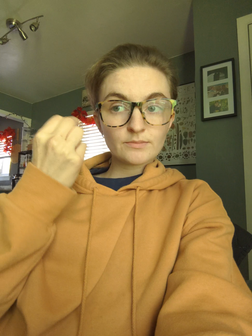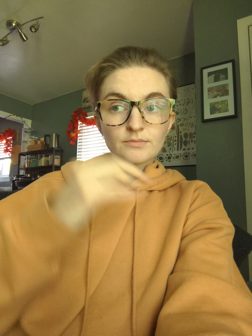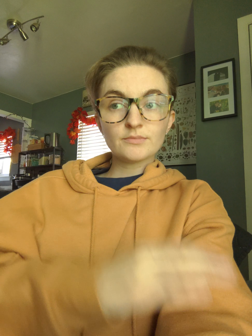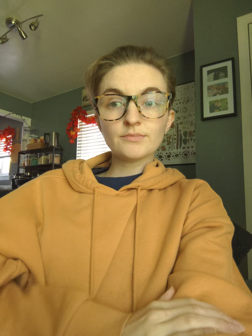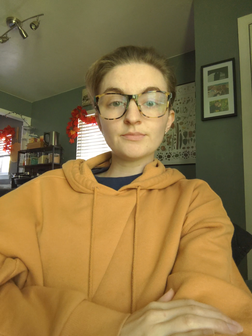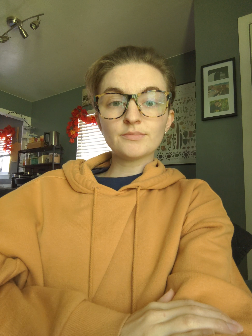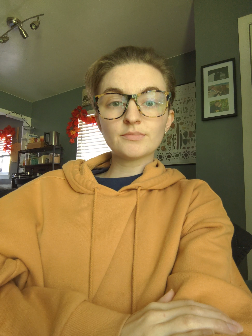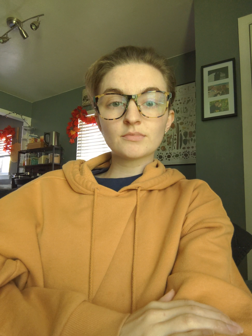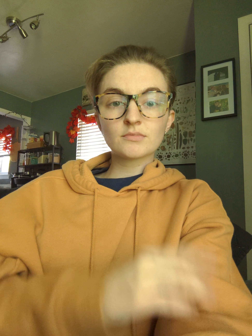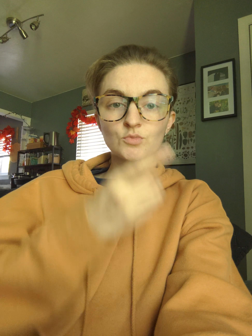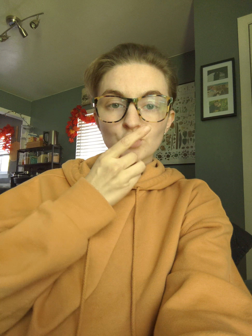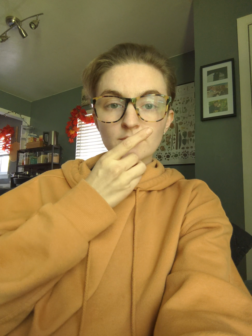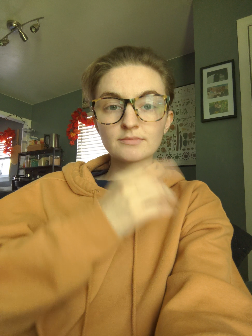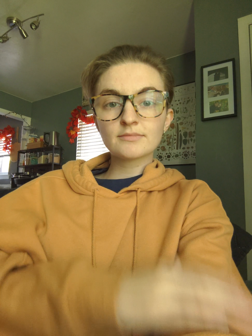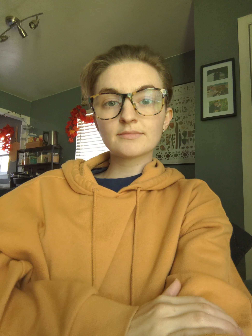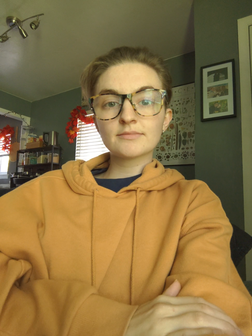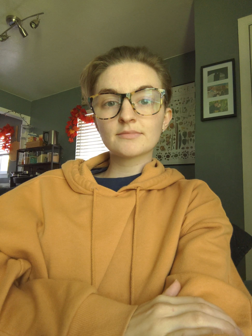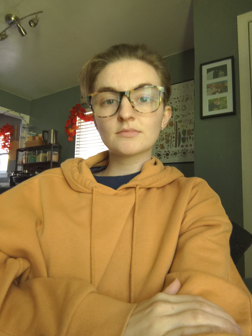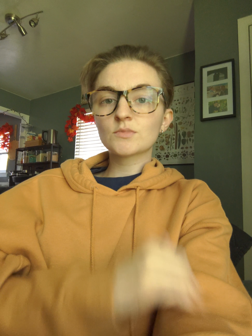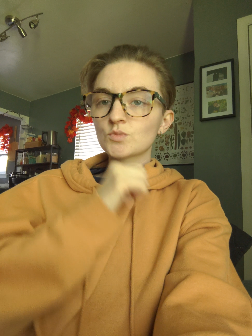dinner